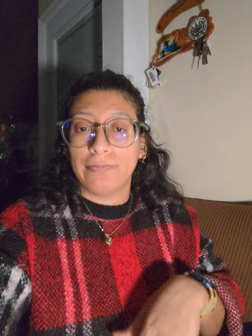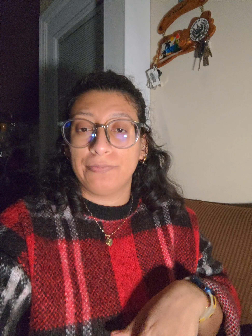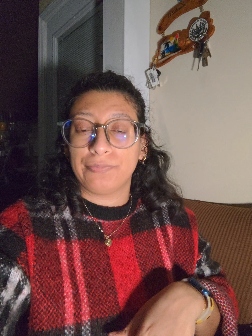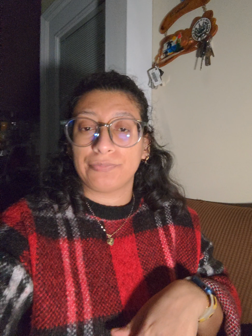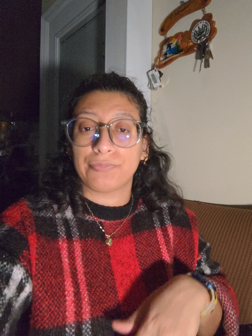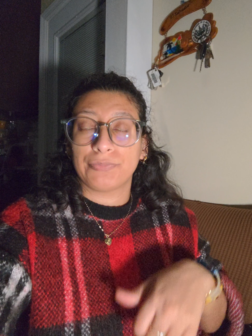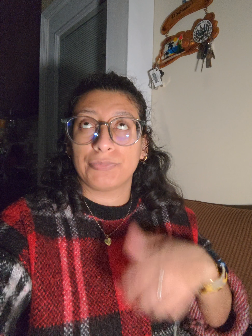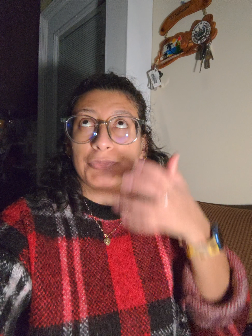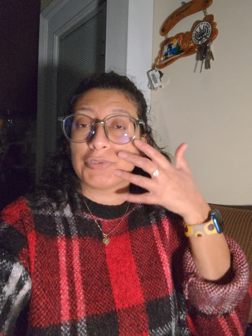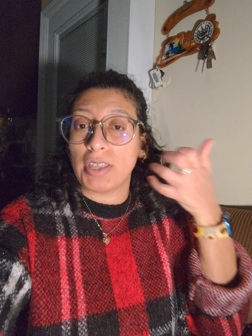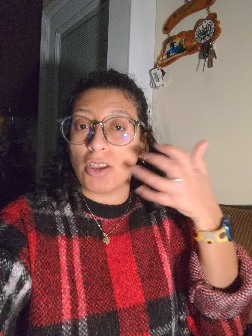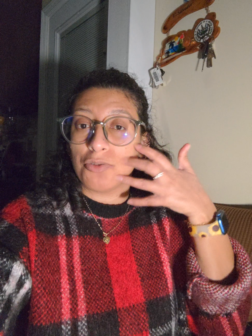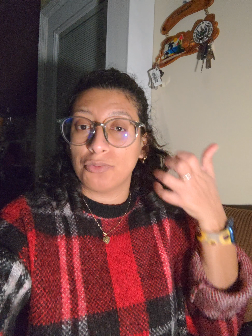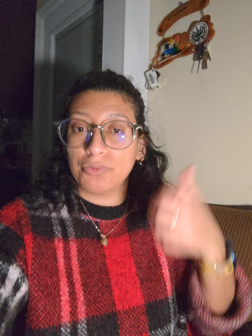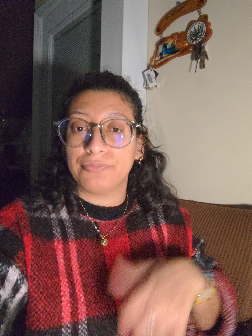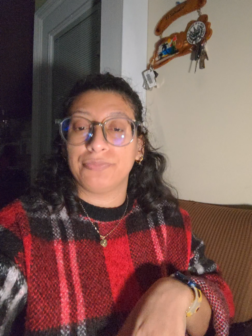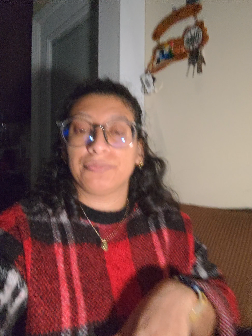tiger